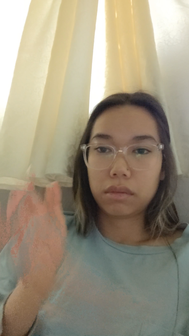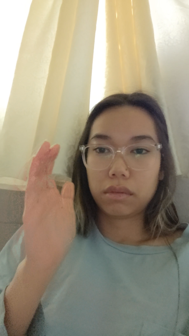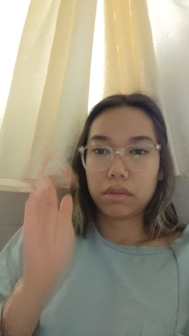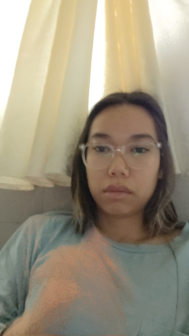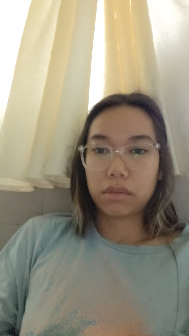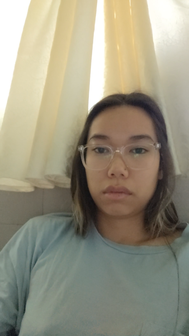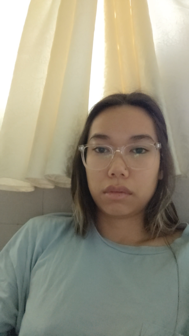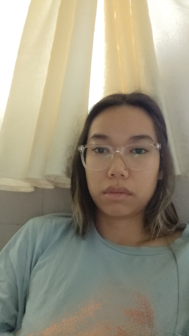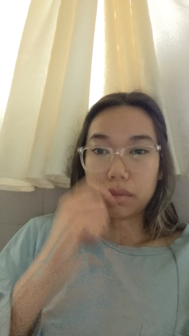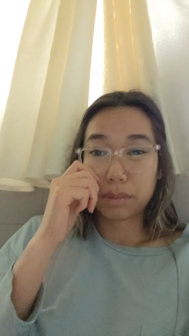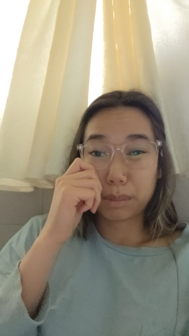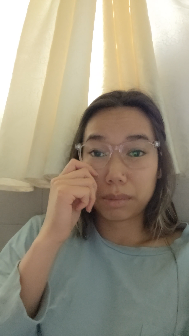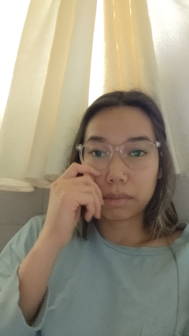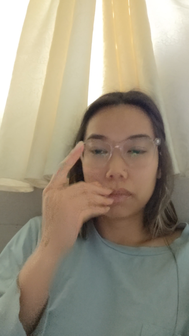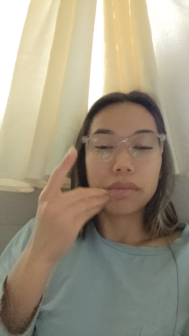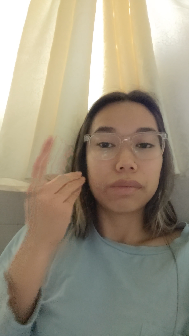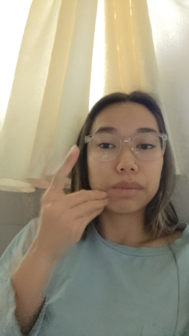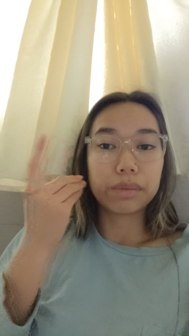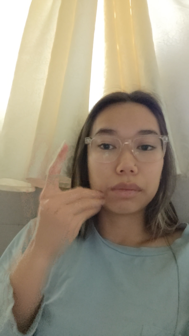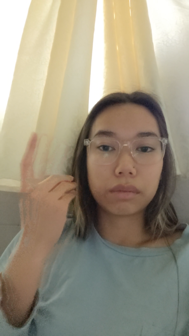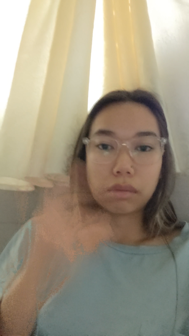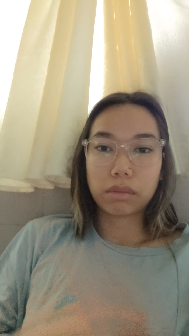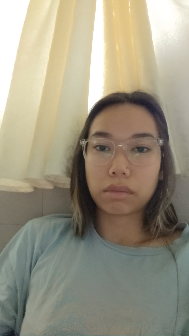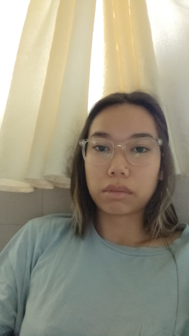dinner